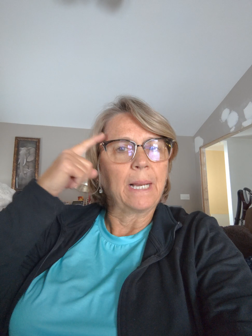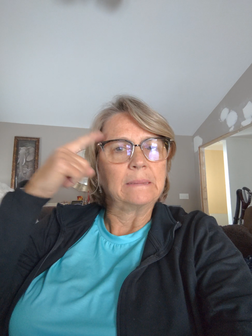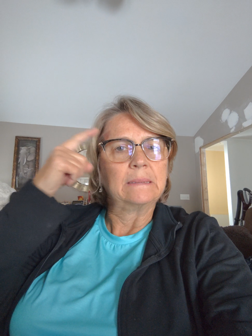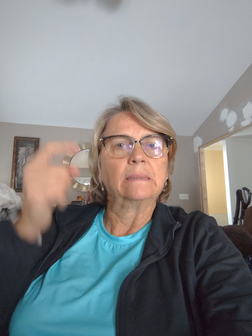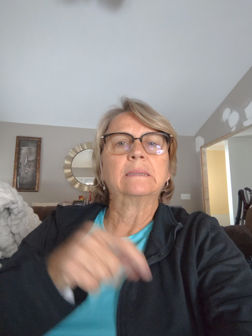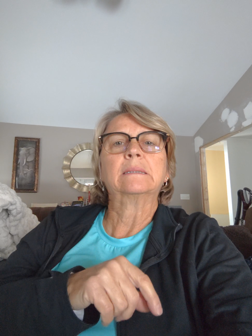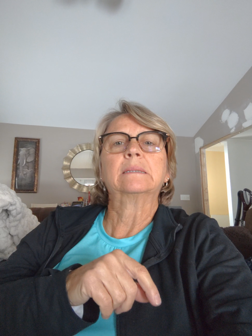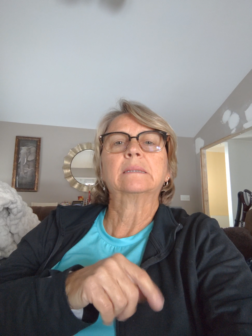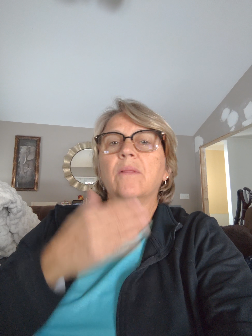penny